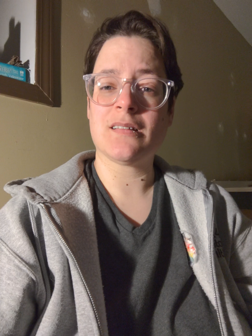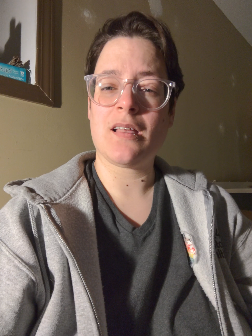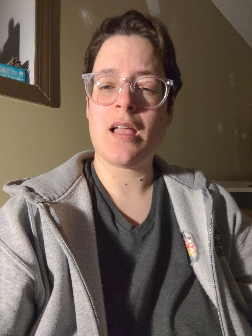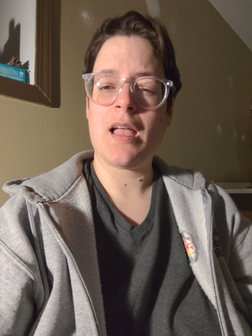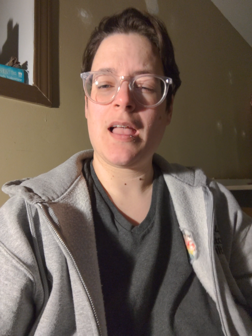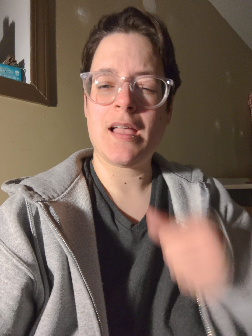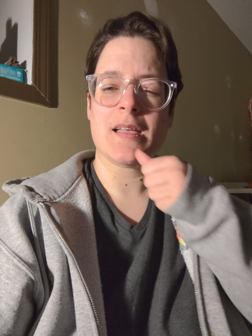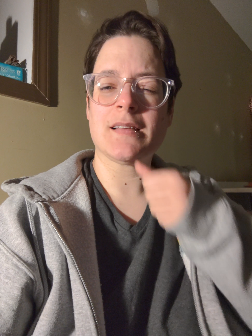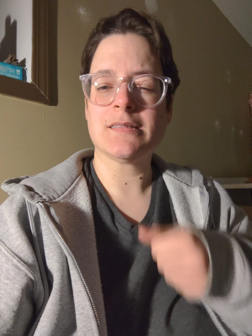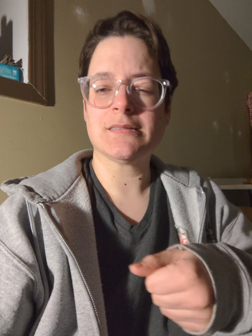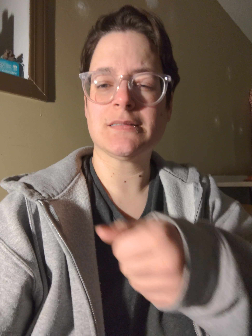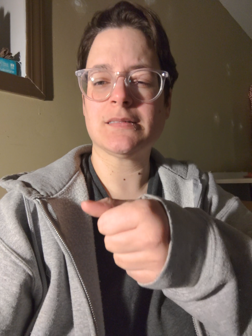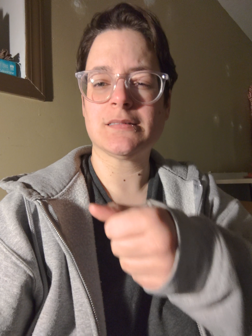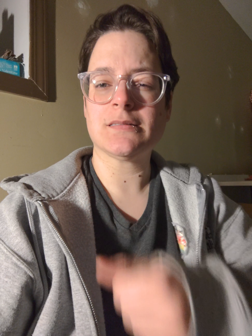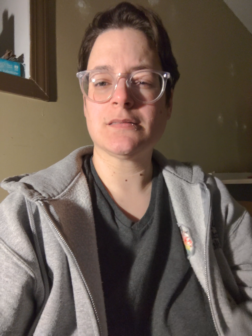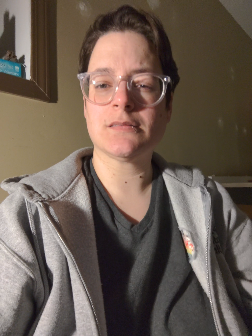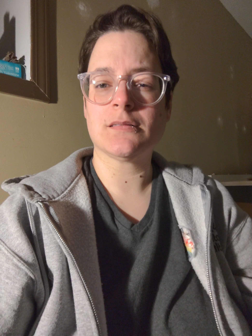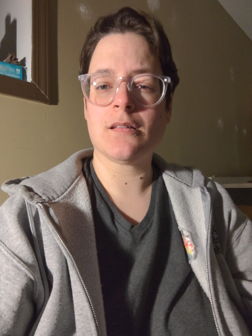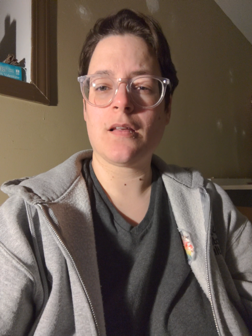hide